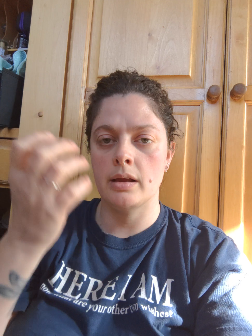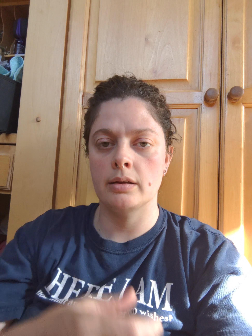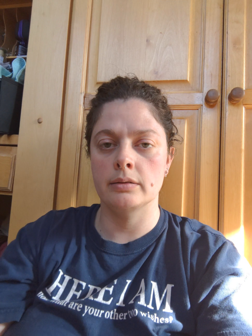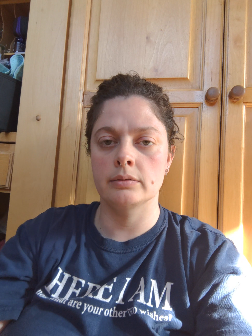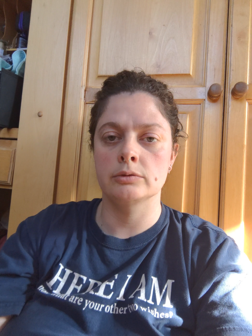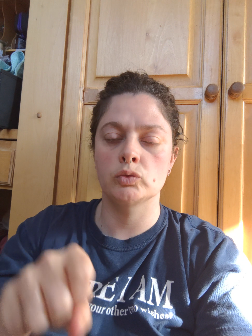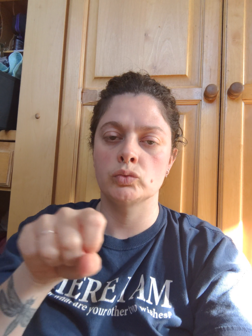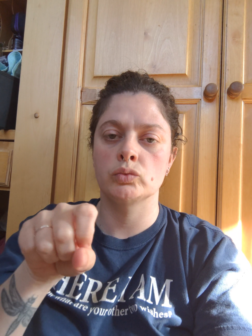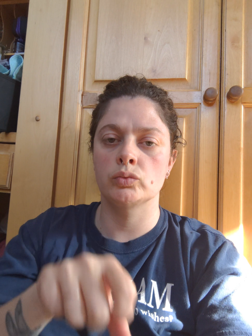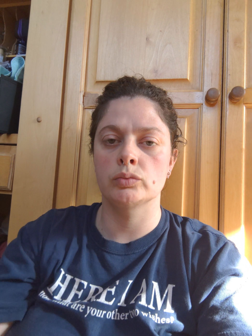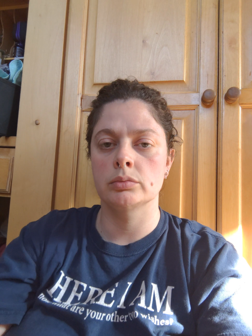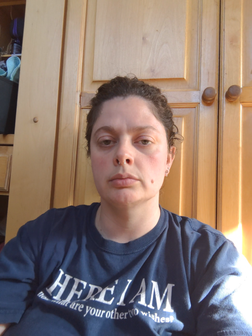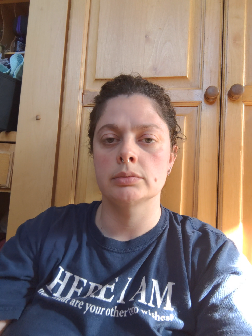shoe